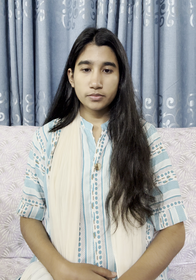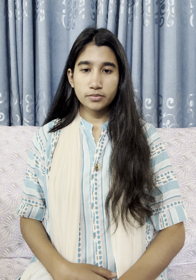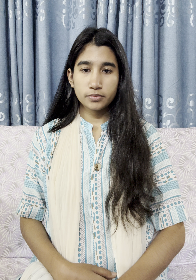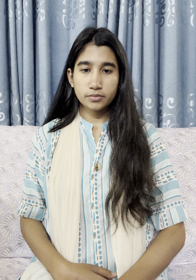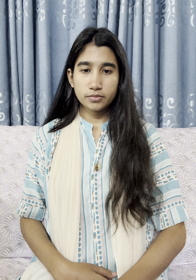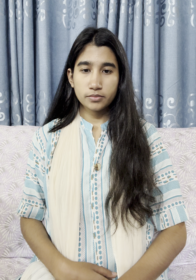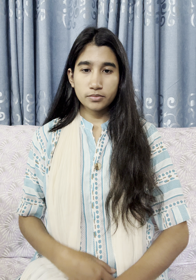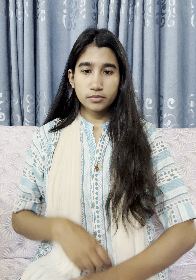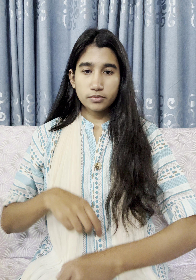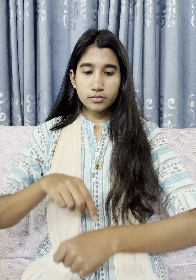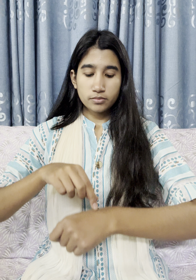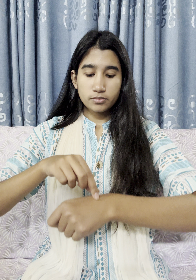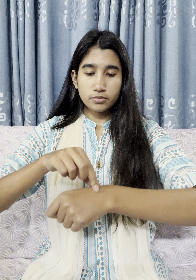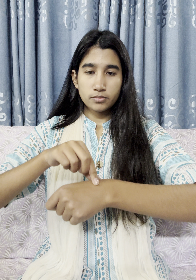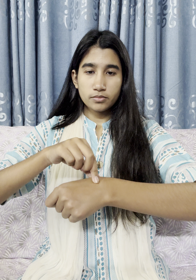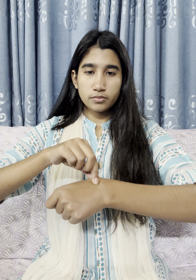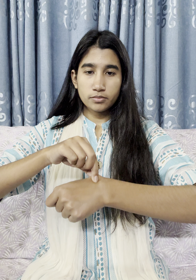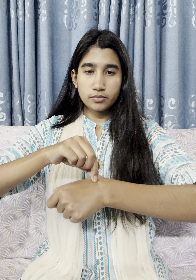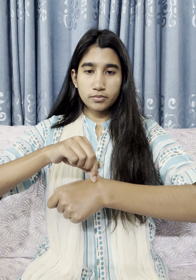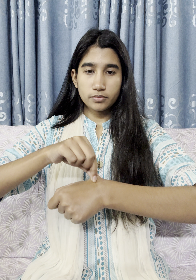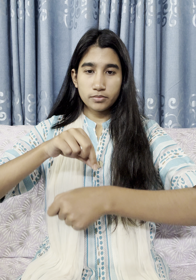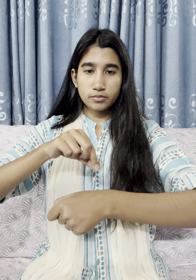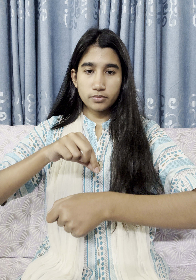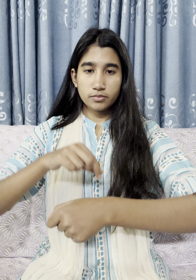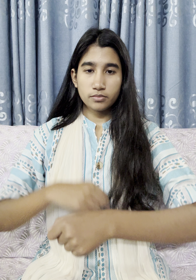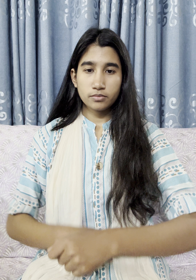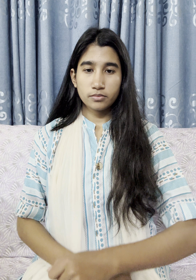চামড়া